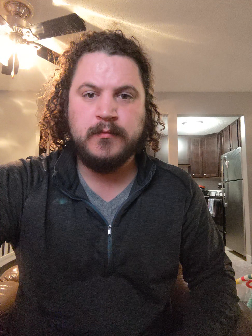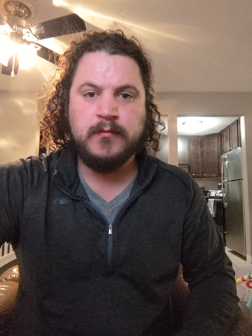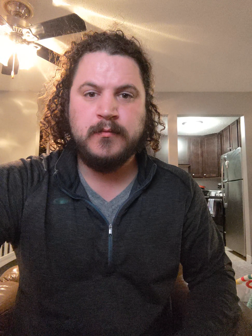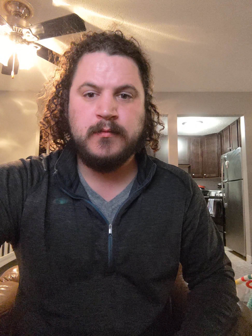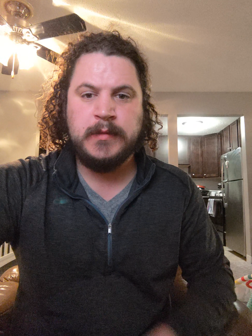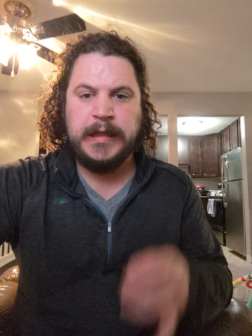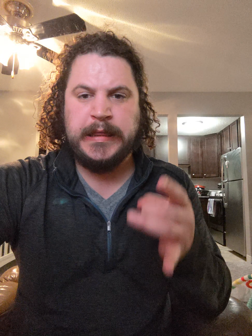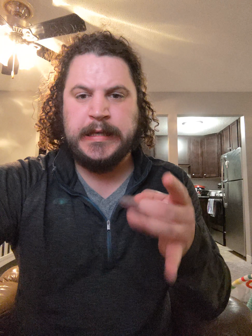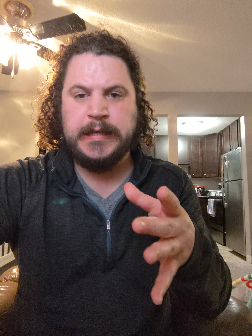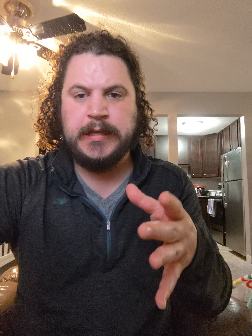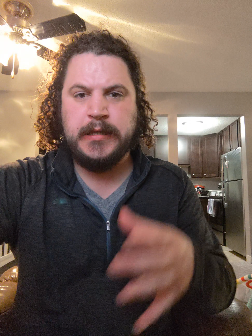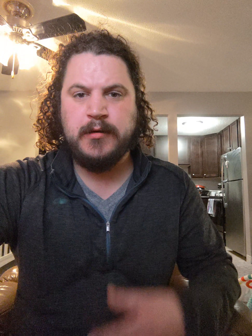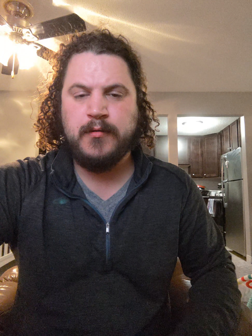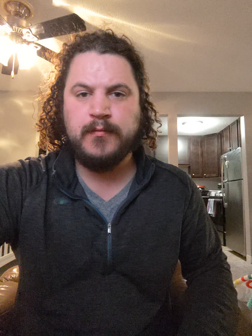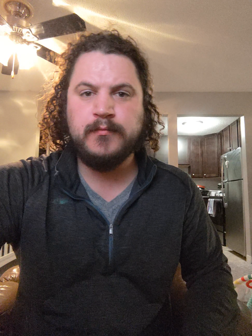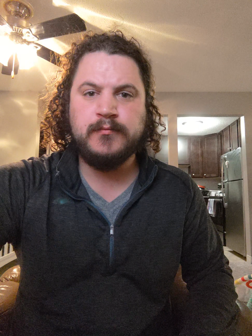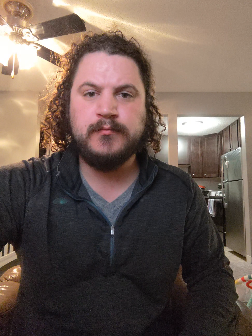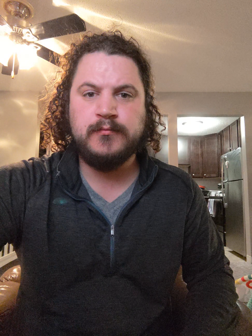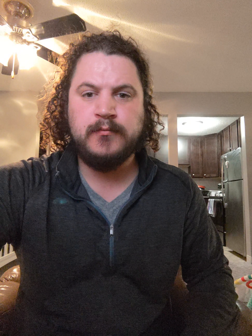hate